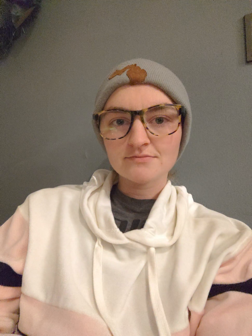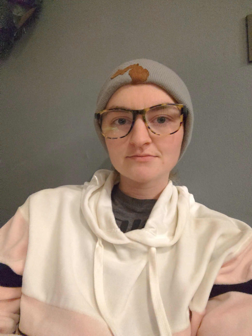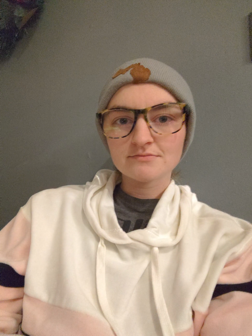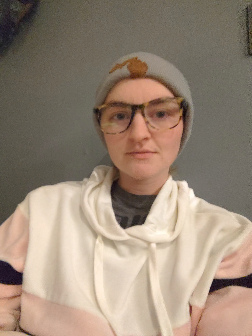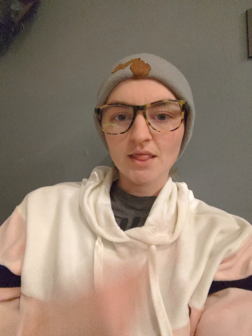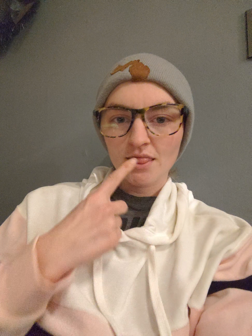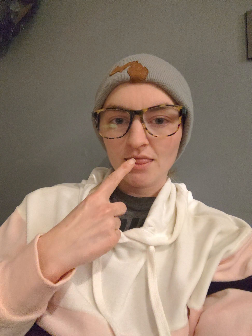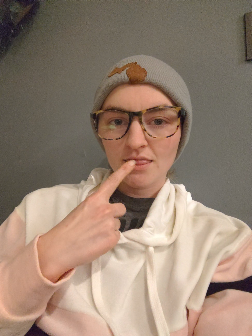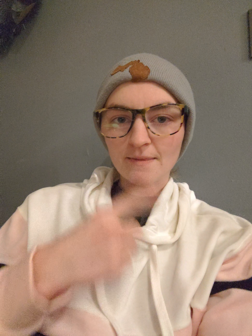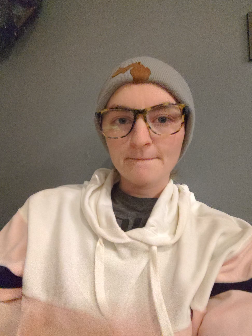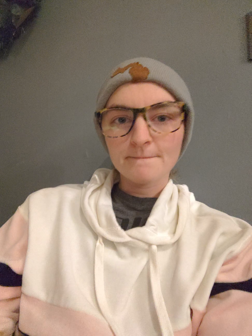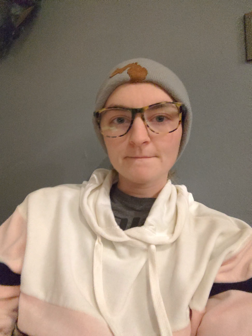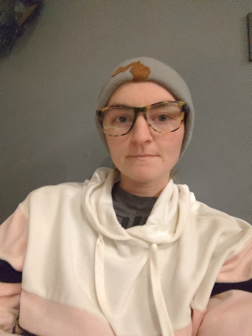tongue